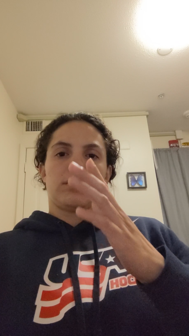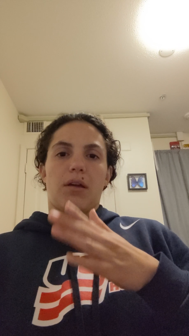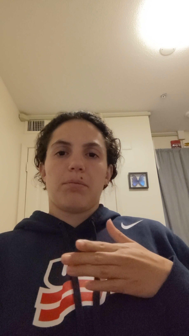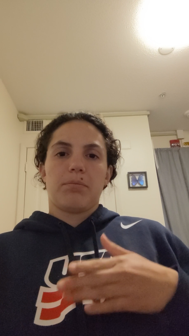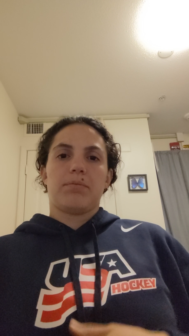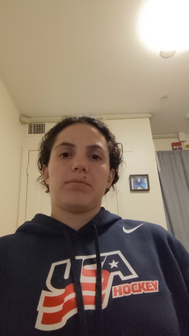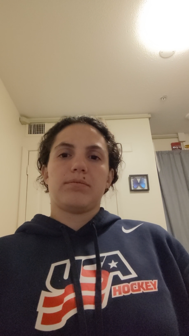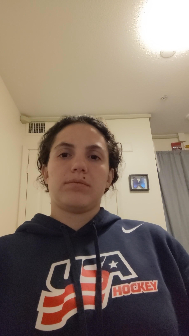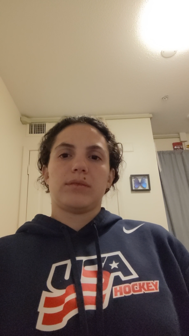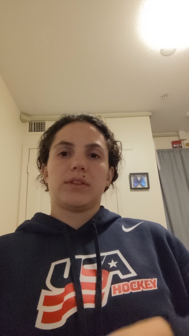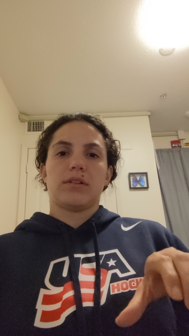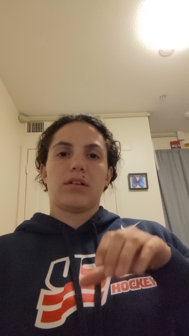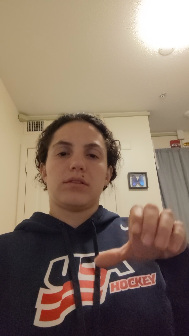does